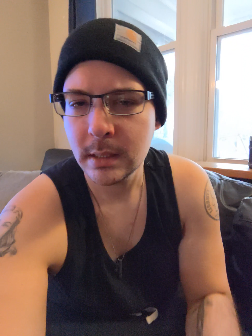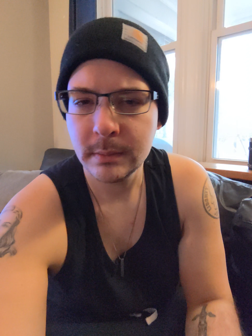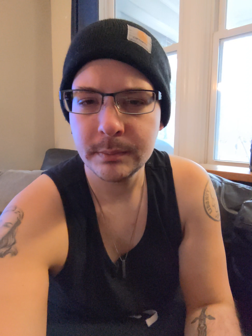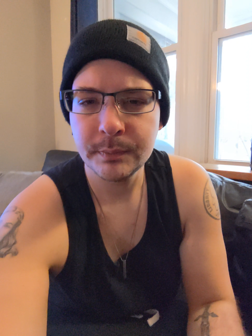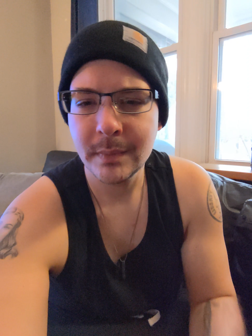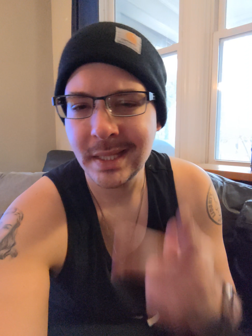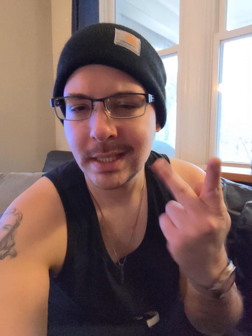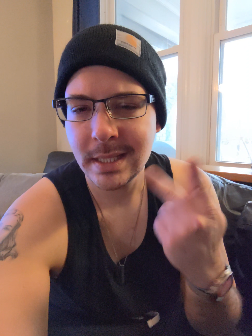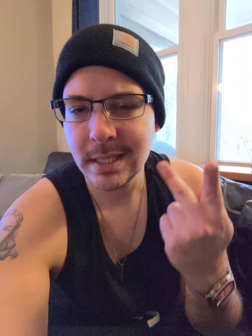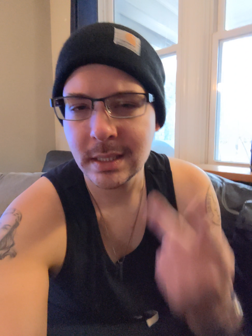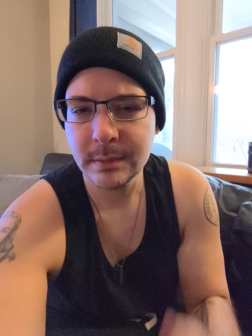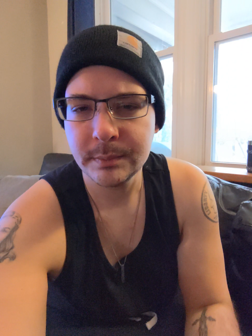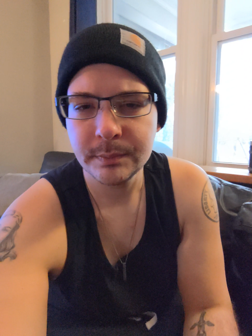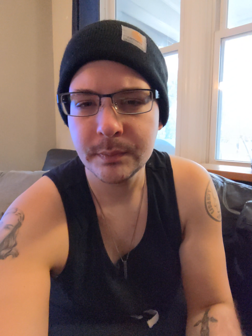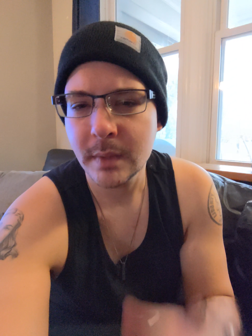kitty